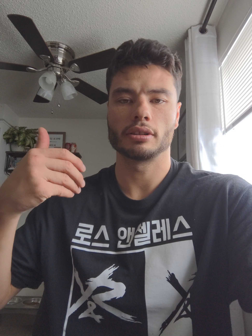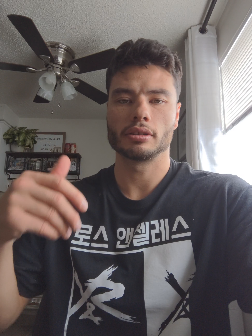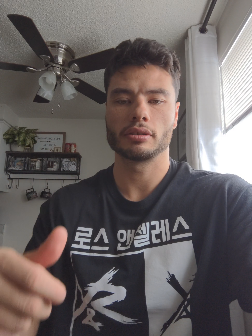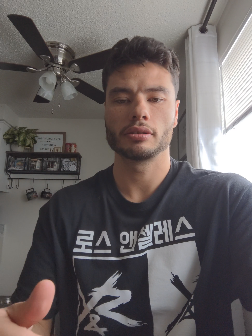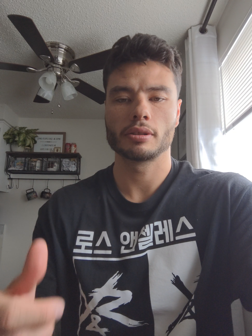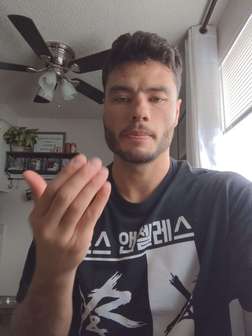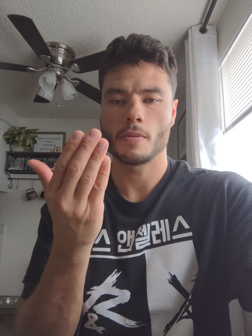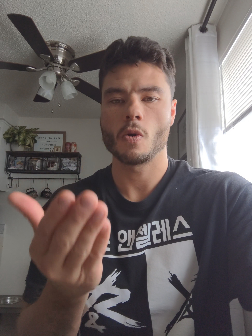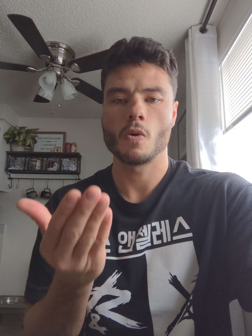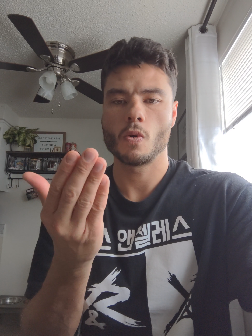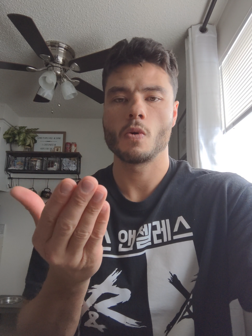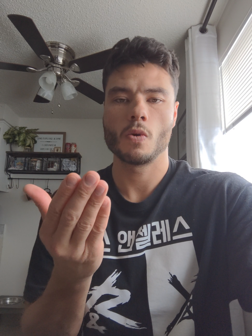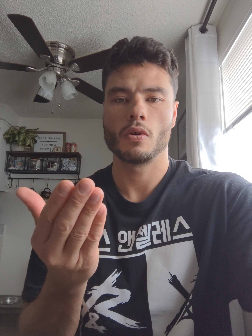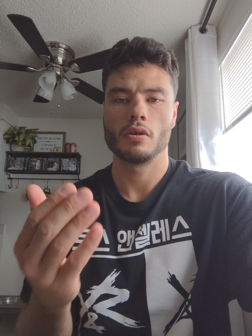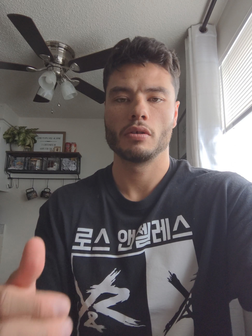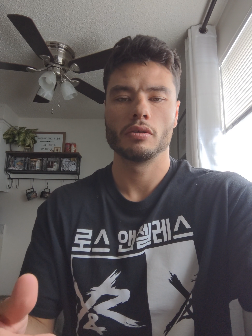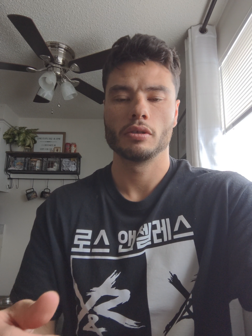boat